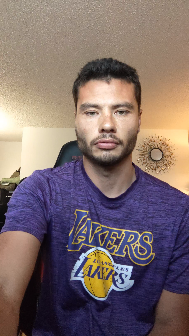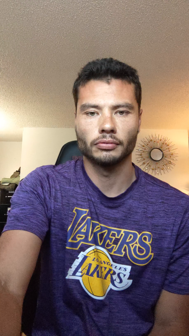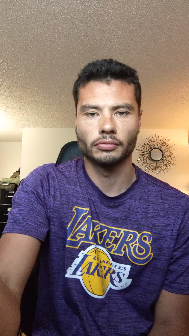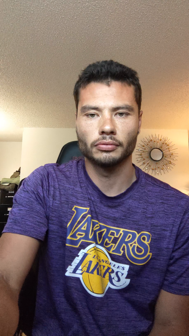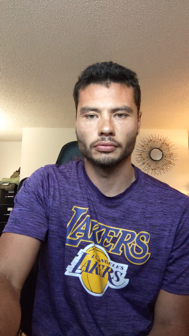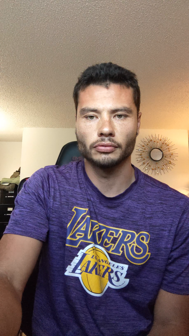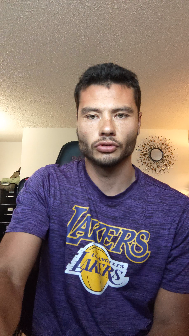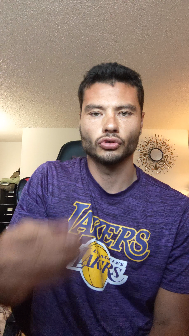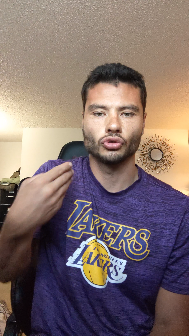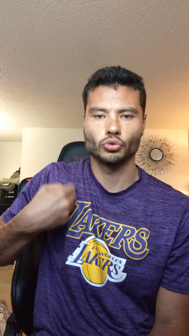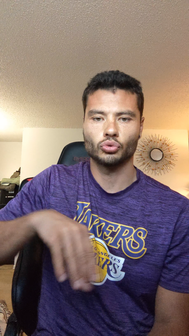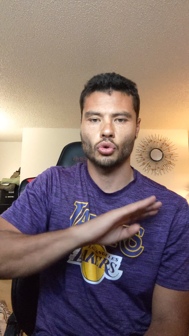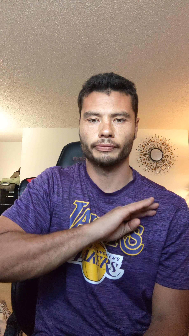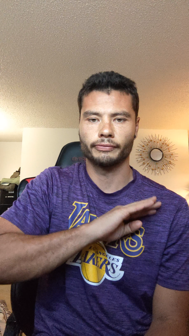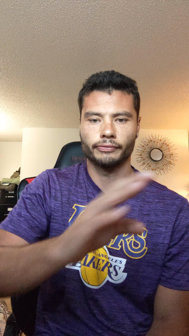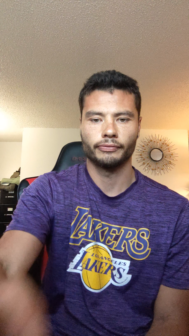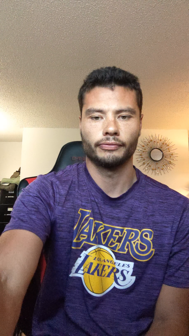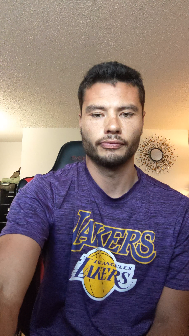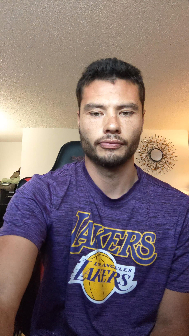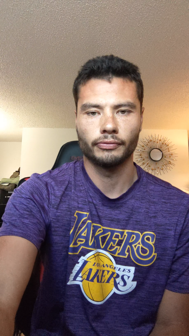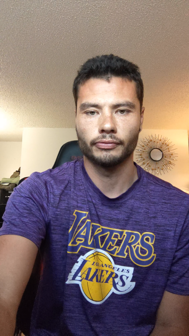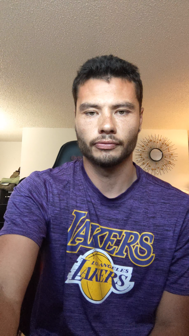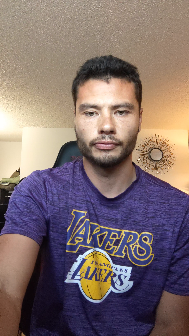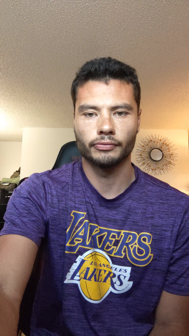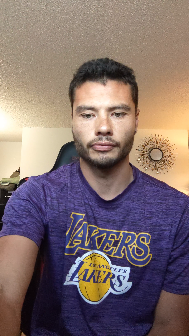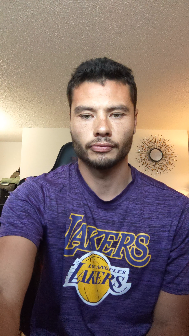scarf